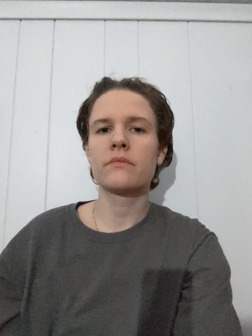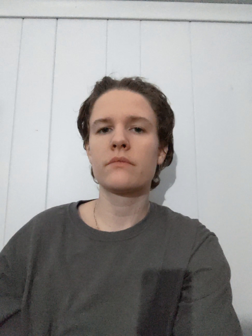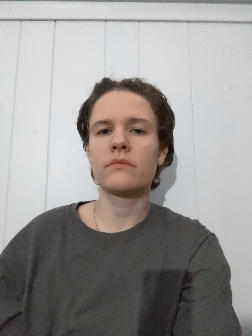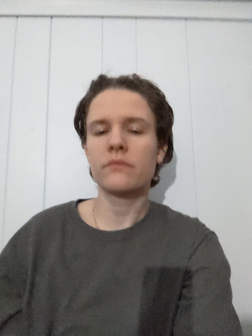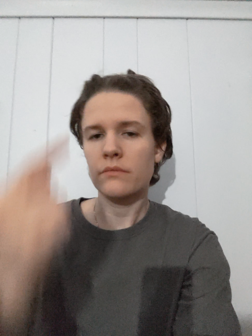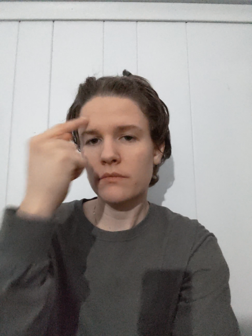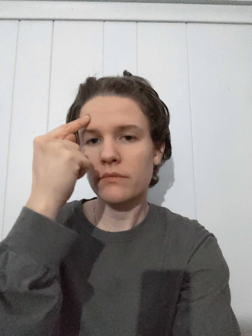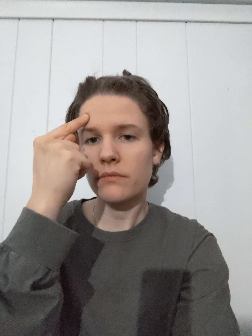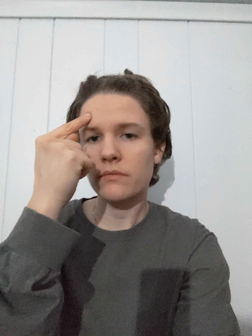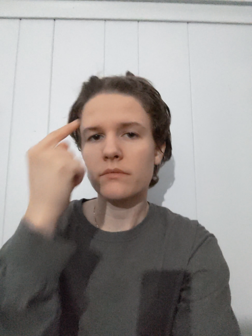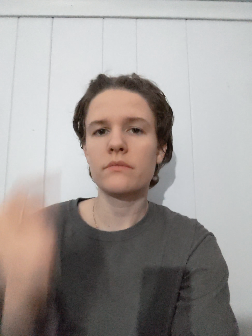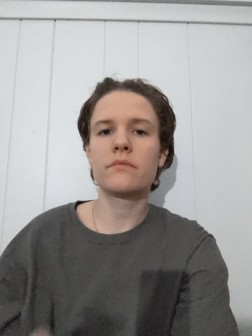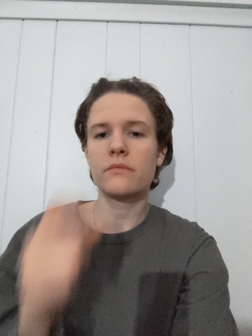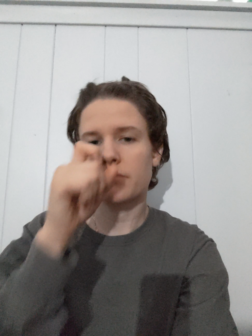think